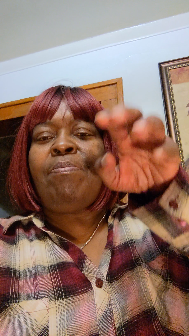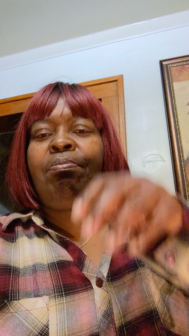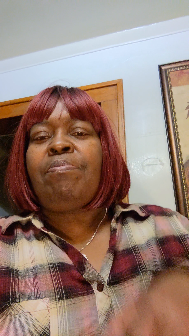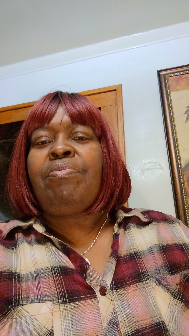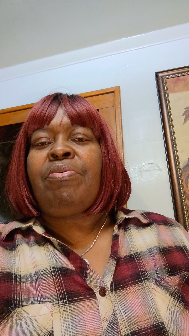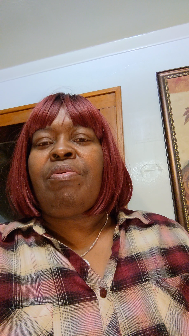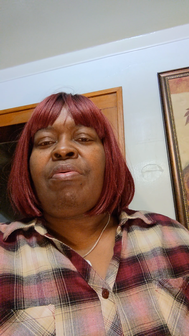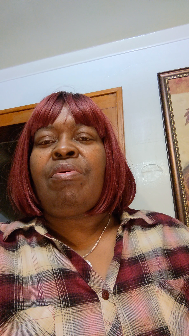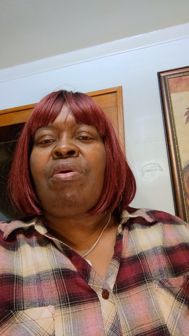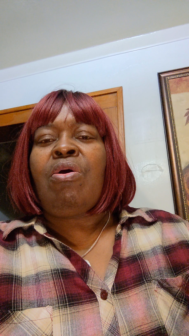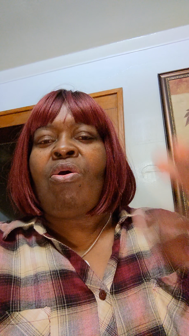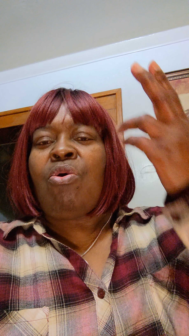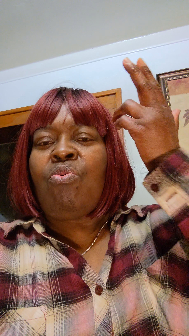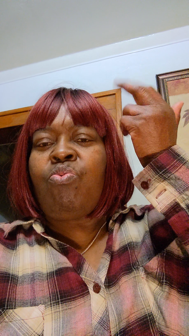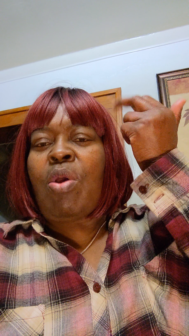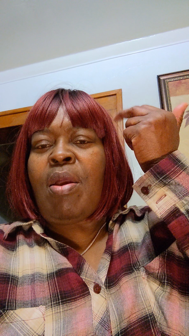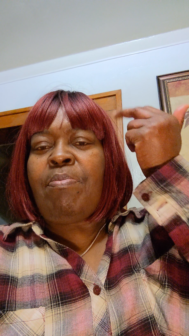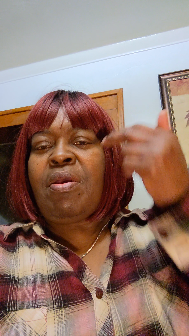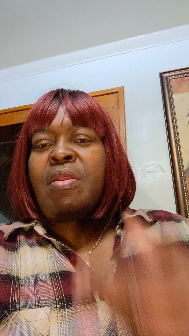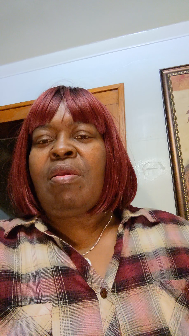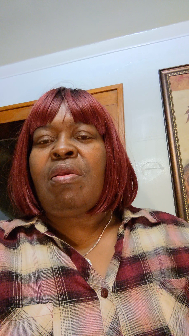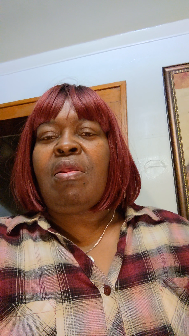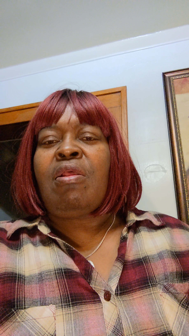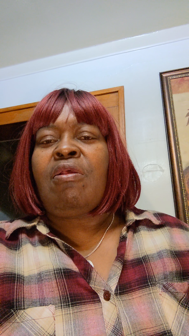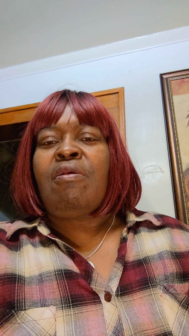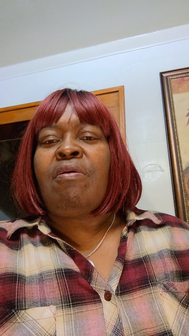rabbit